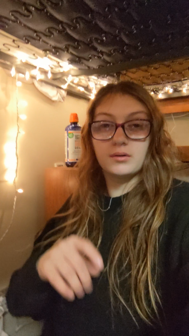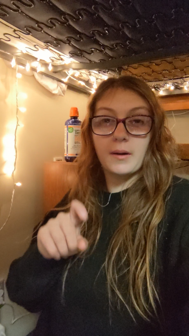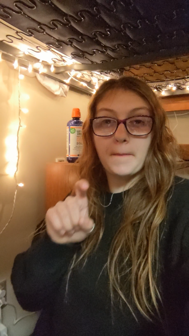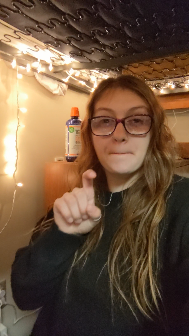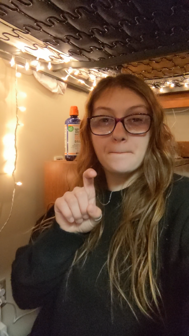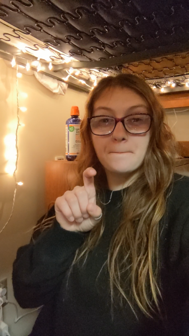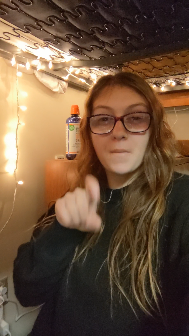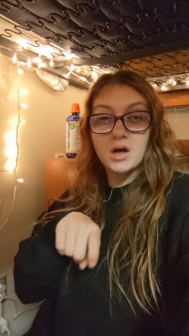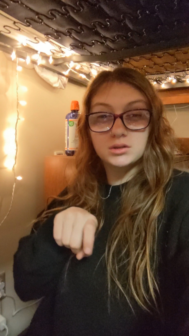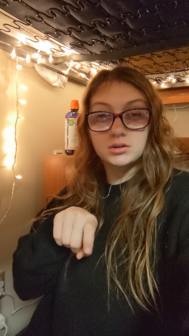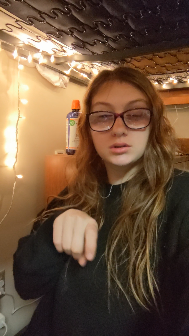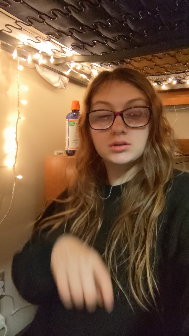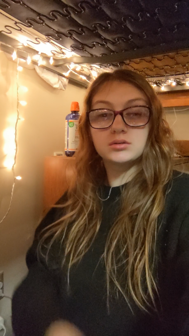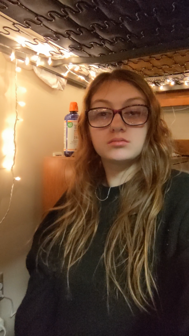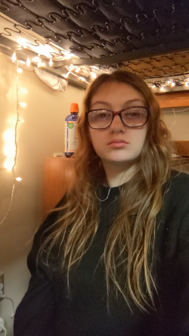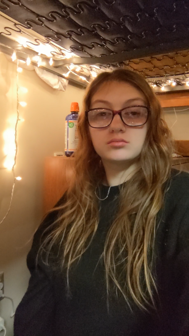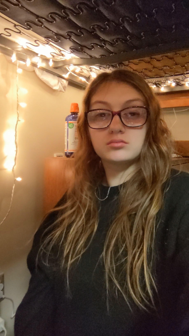must